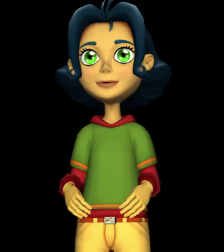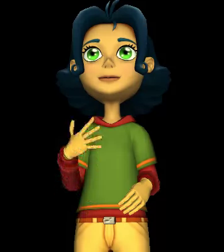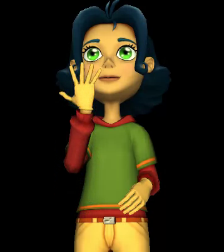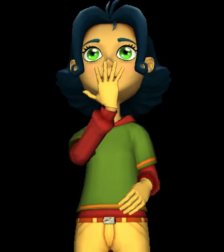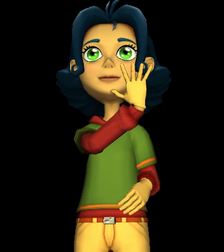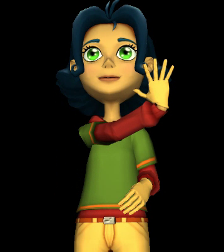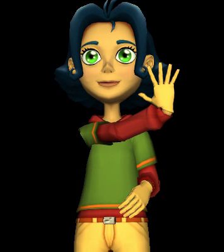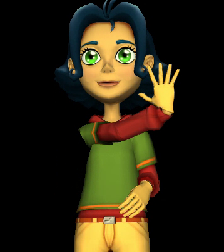لطيف